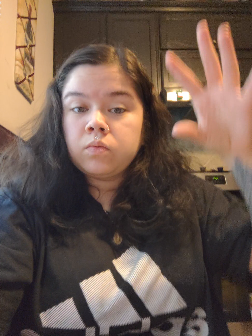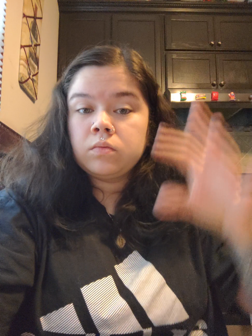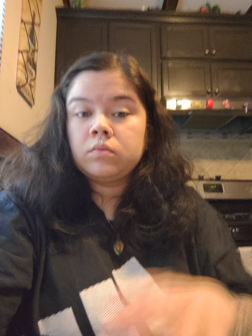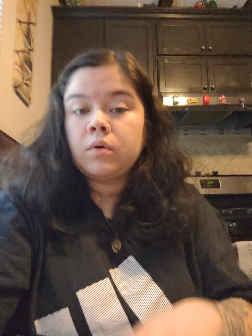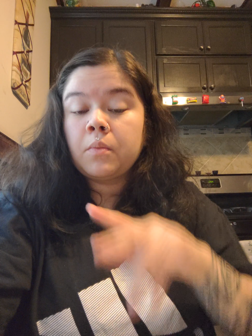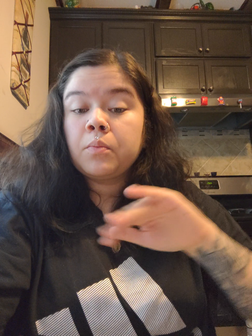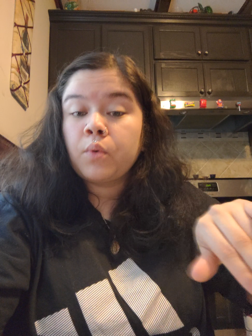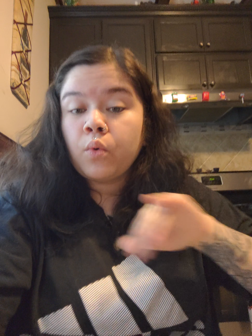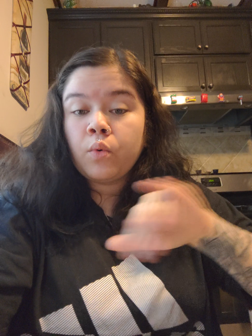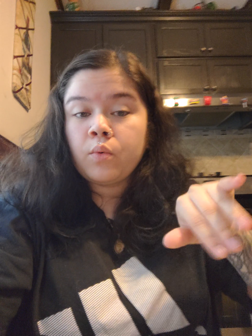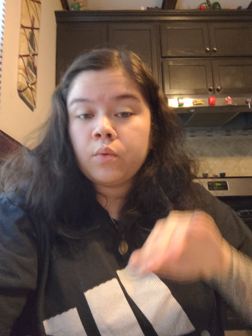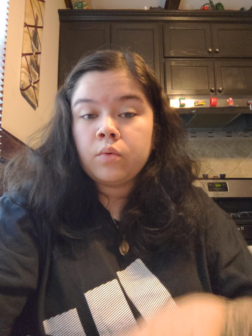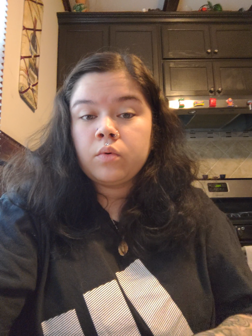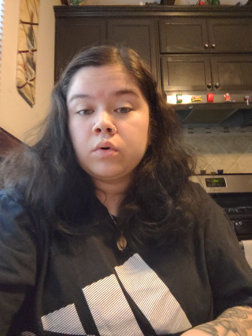pool